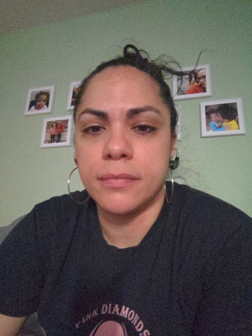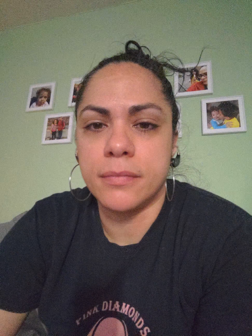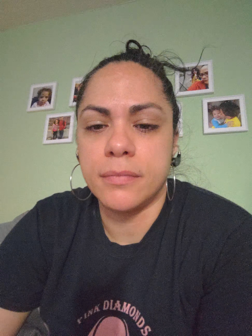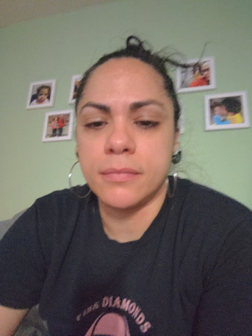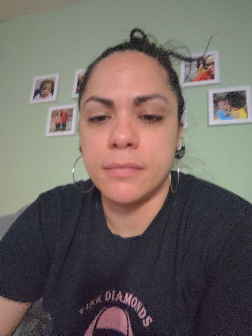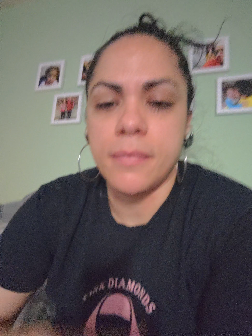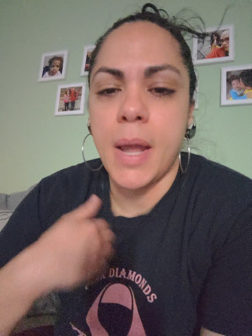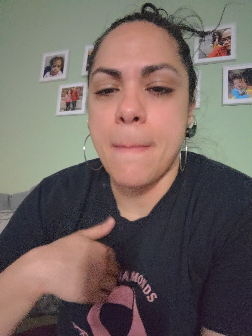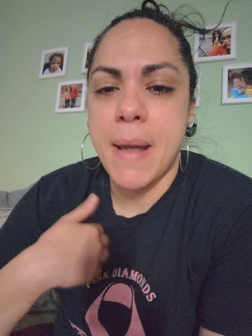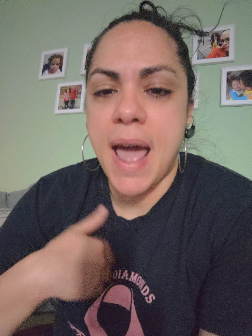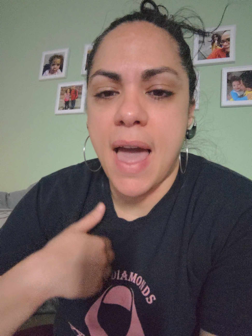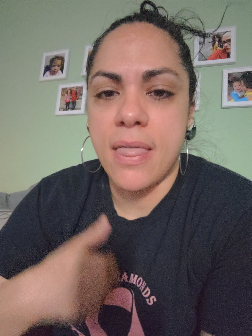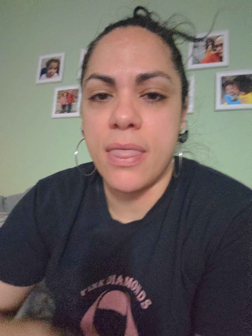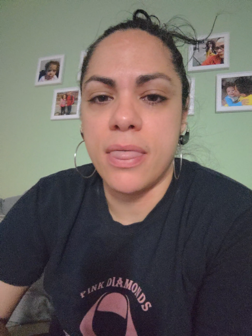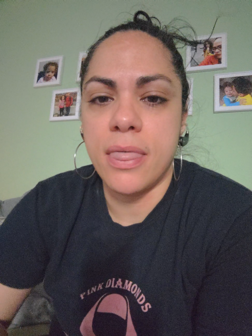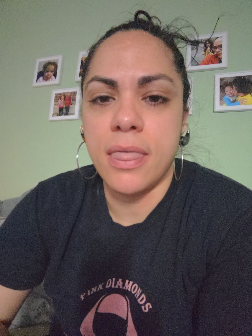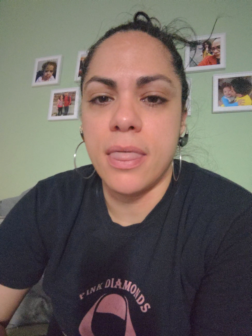bath